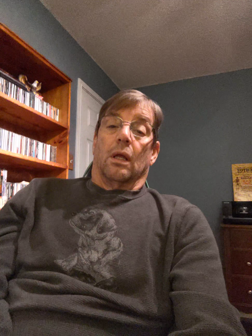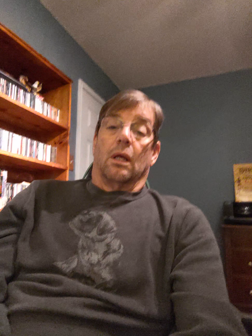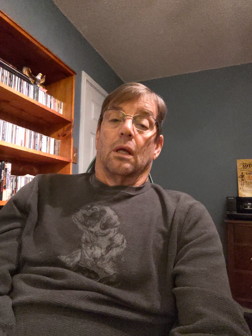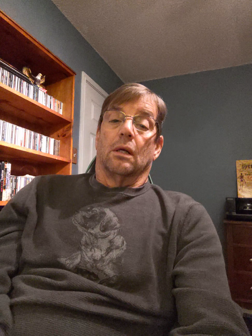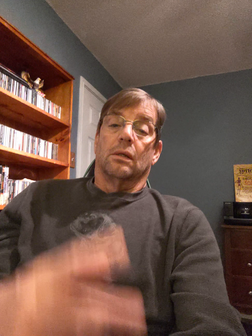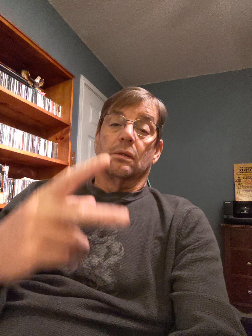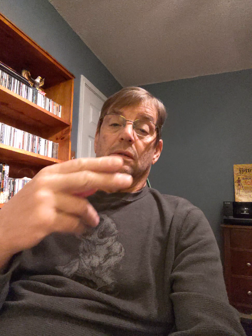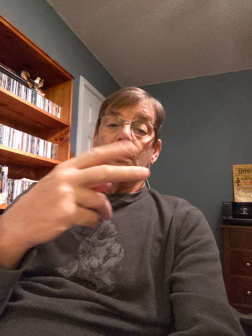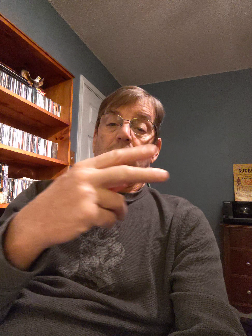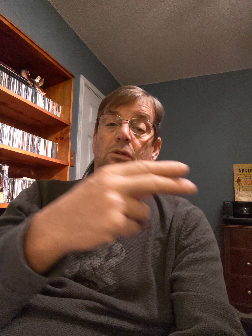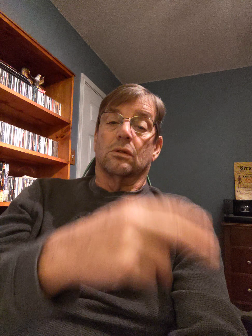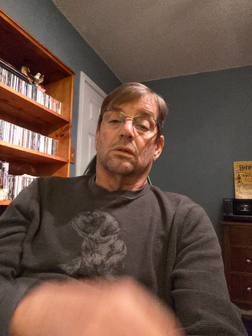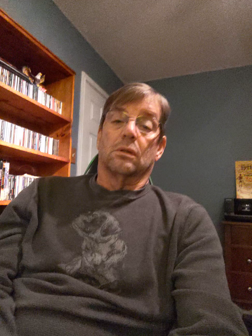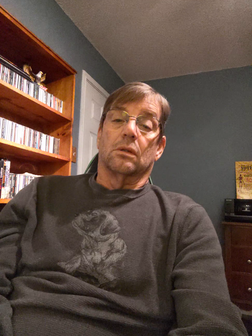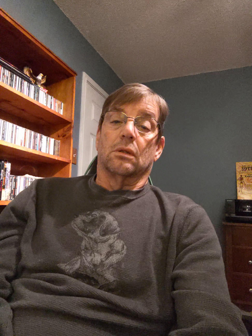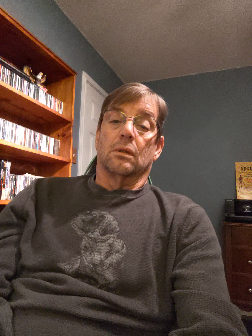scissors